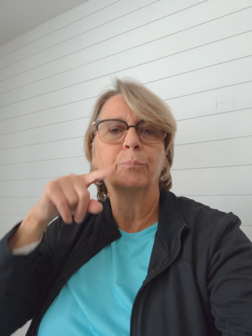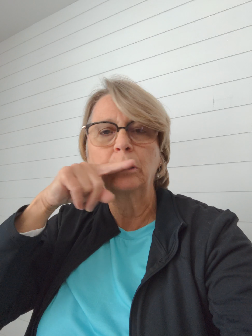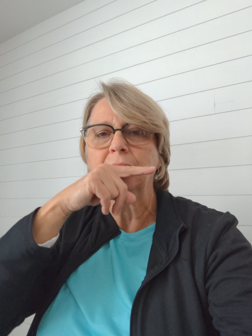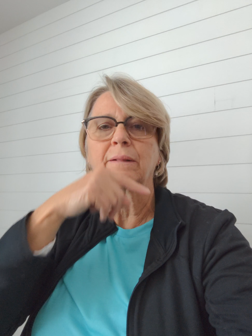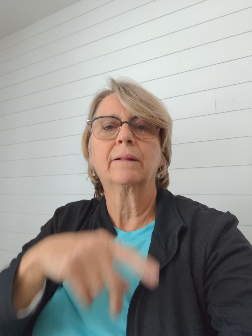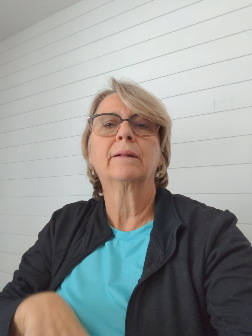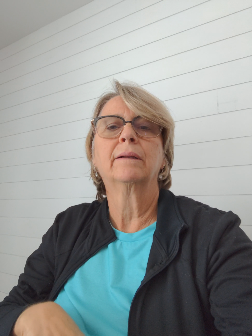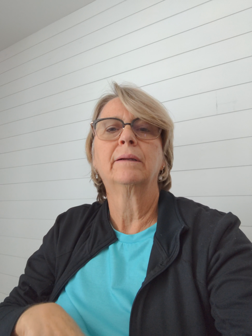toothbrush